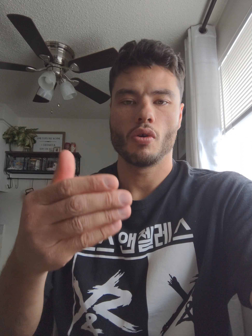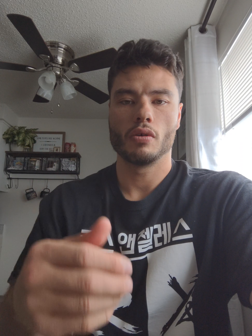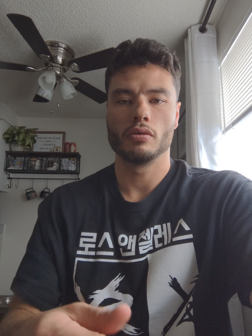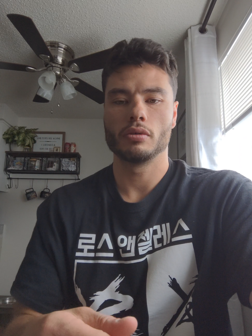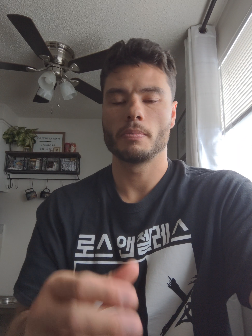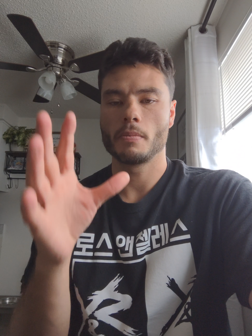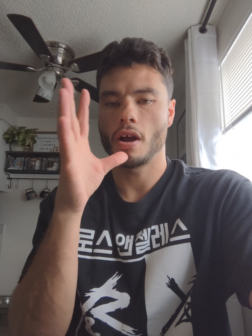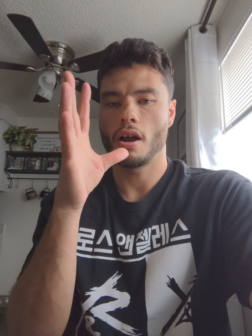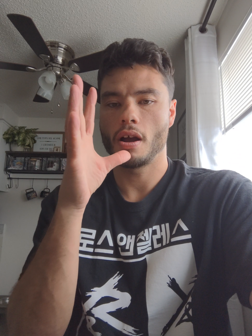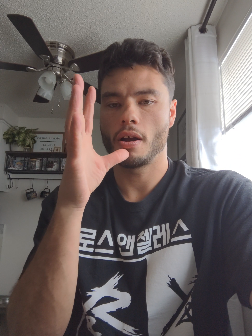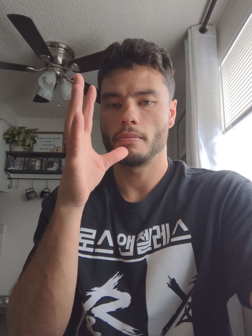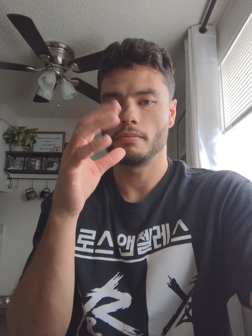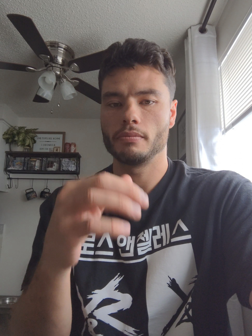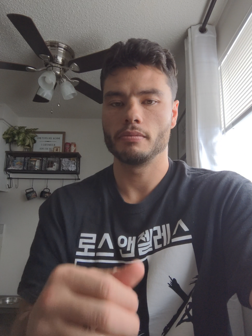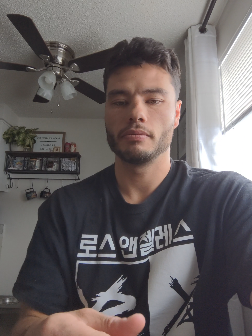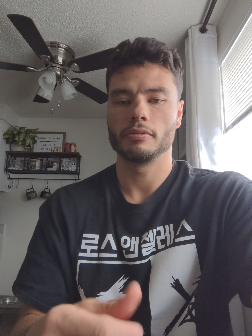mom